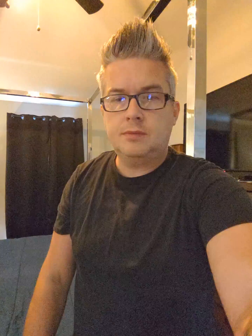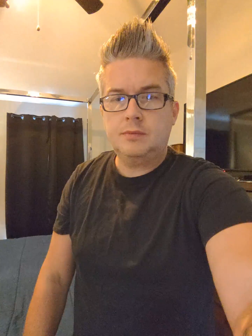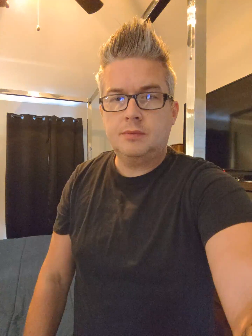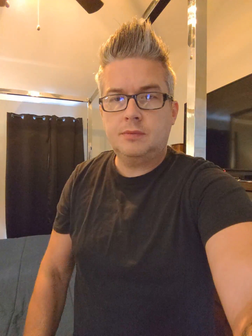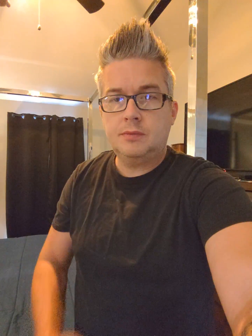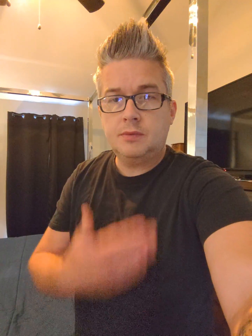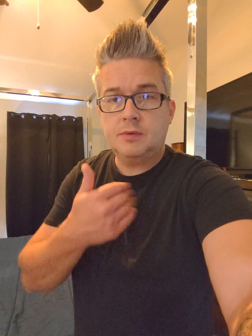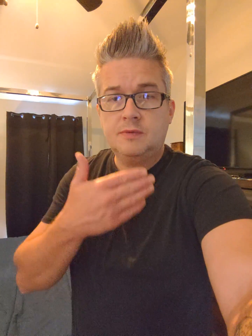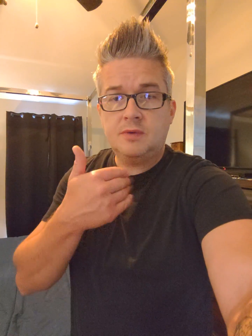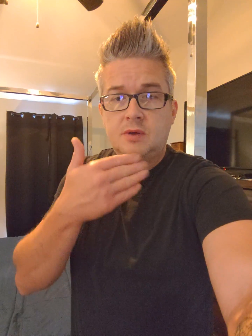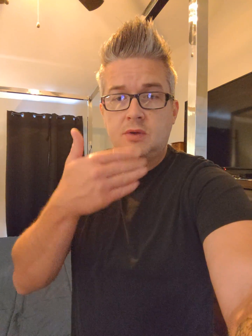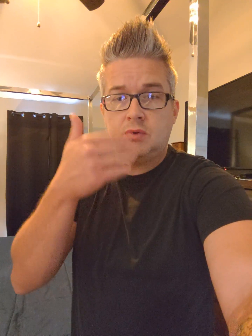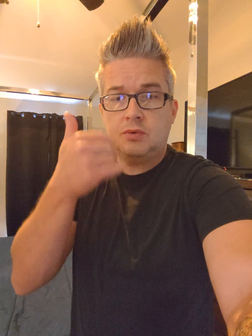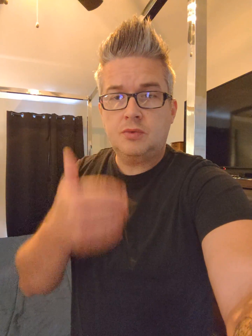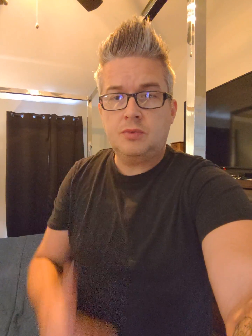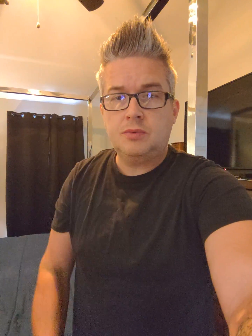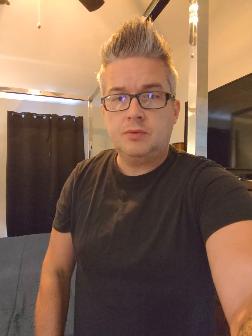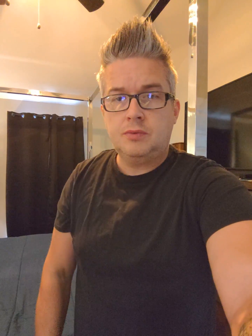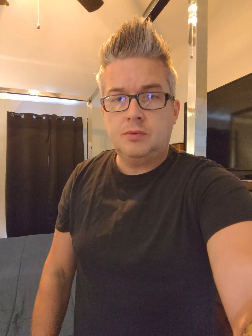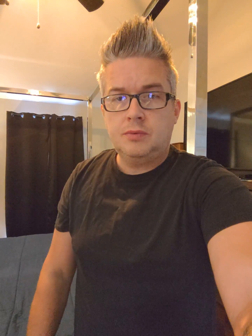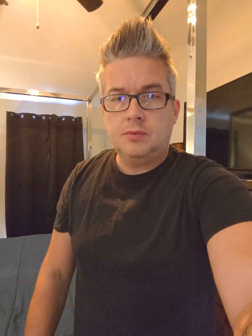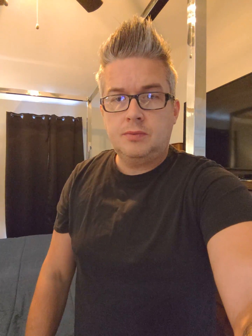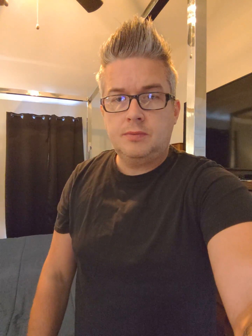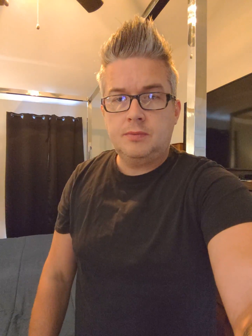butterfly